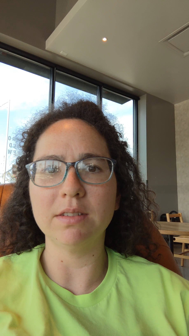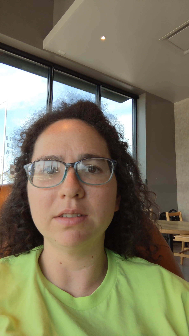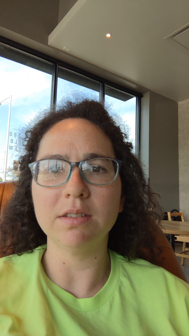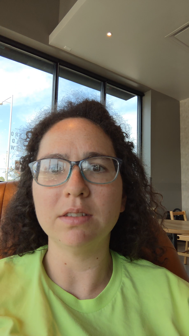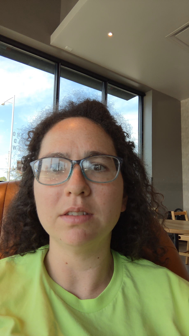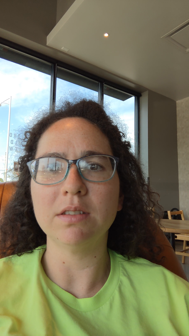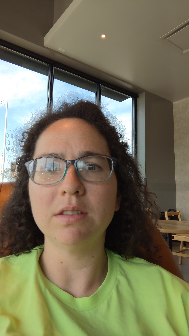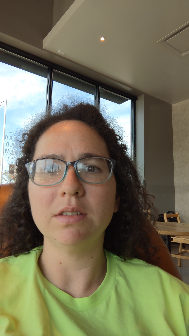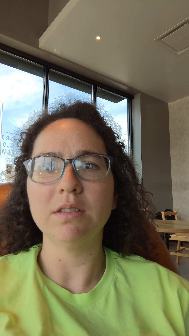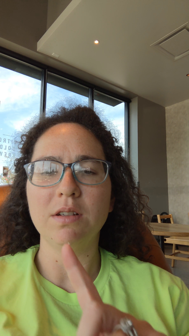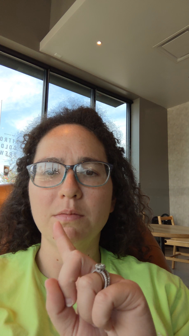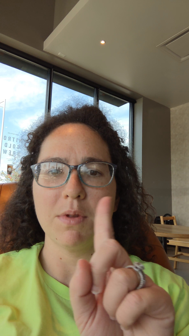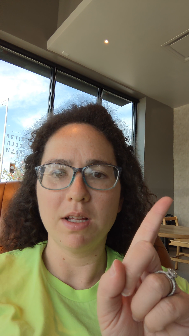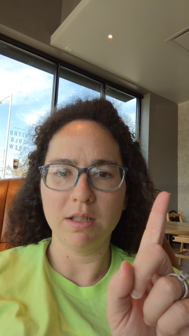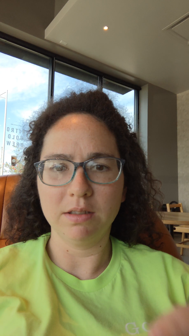but